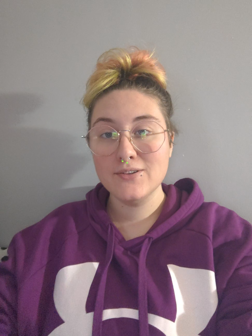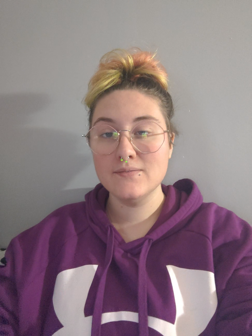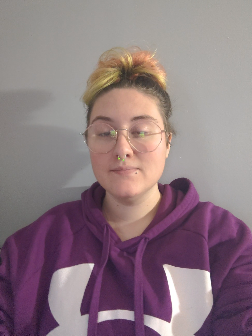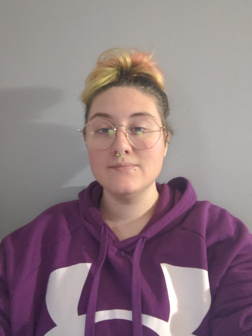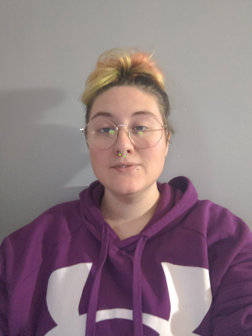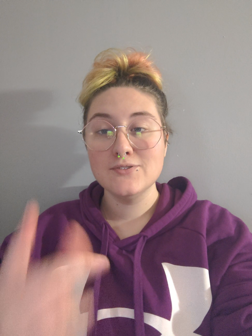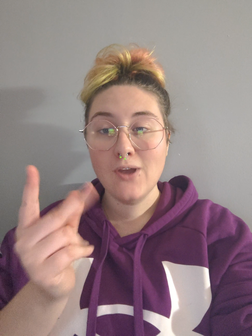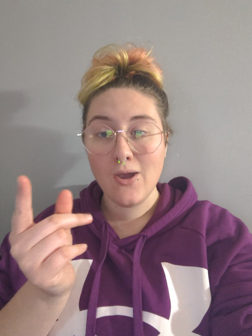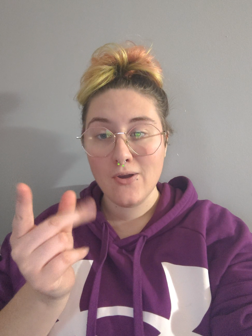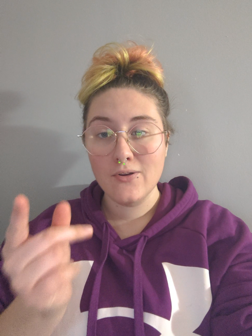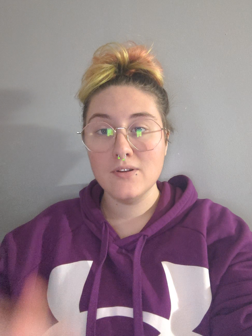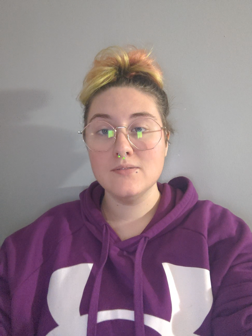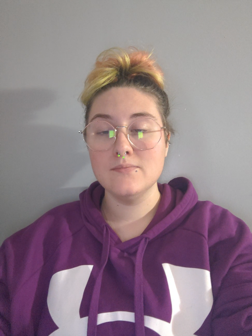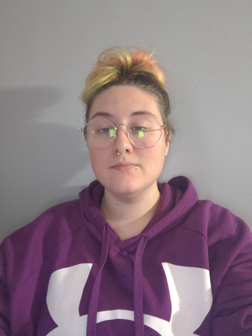dog